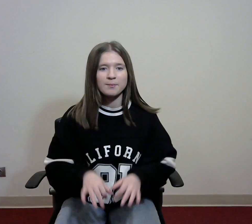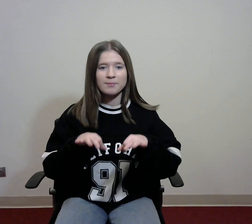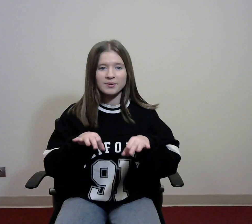avtomobil